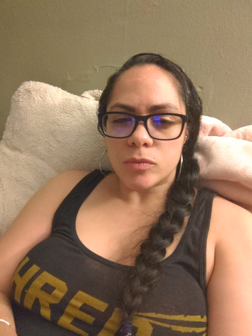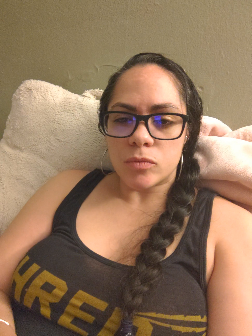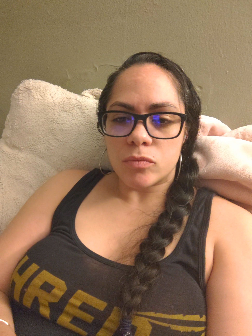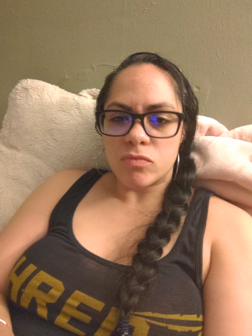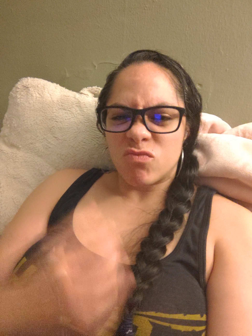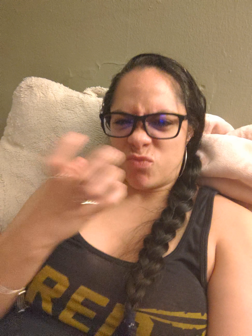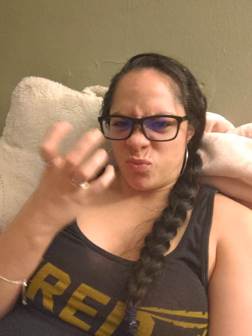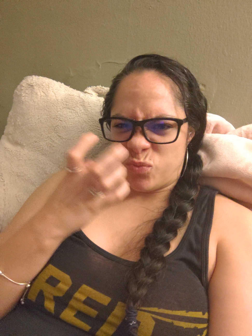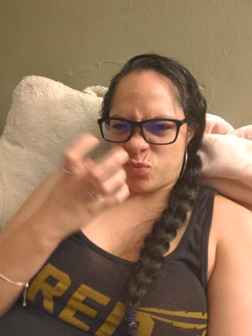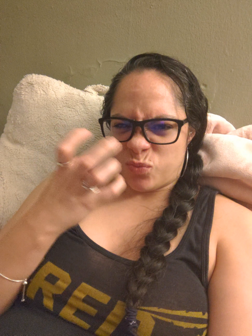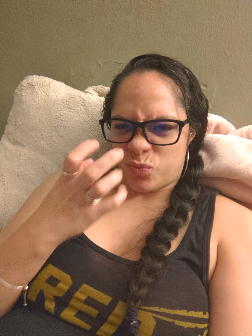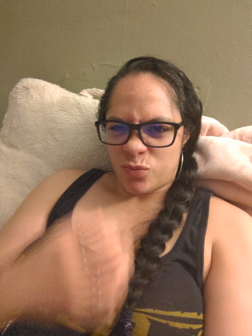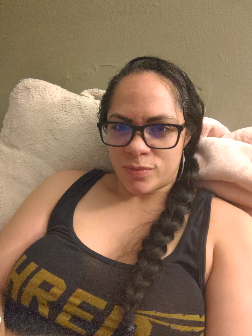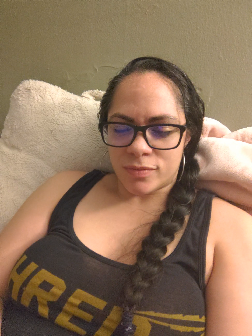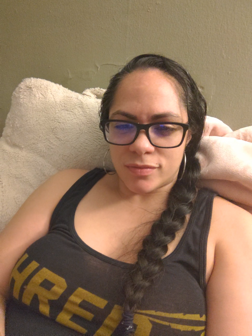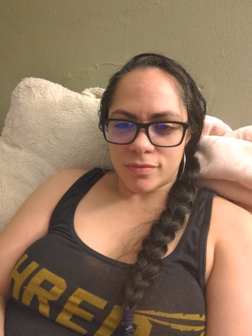yucky